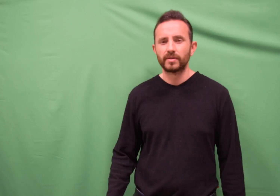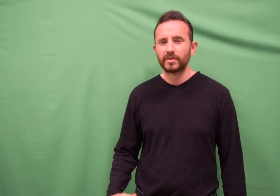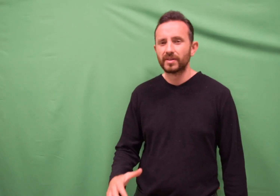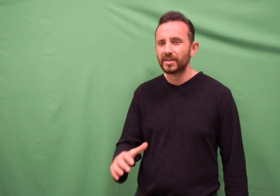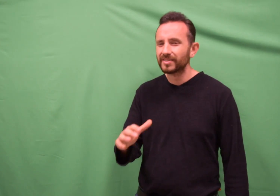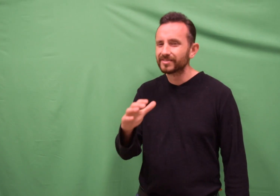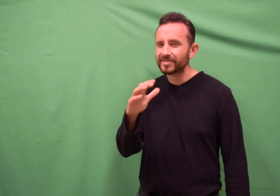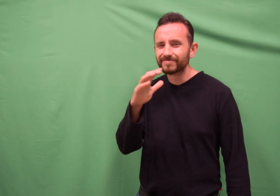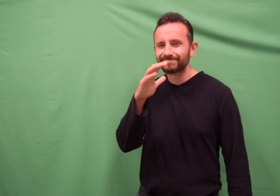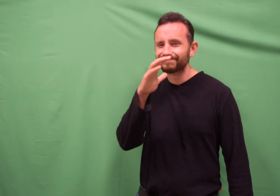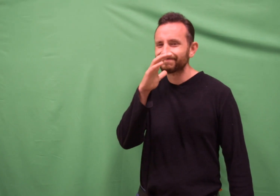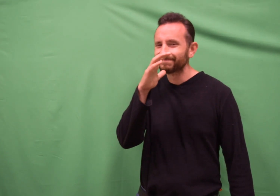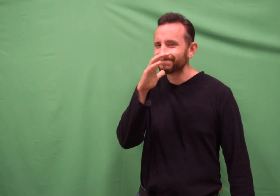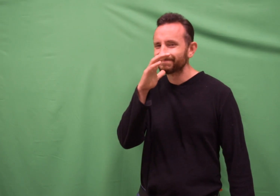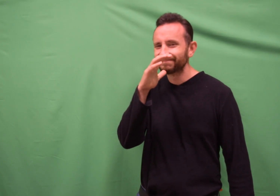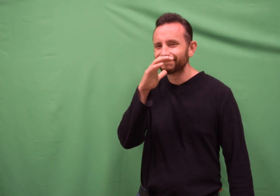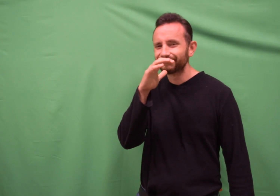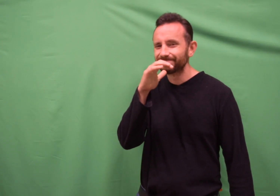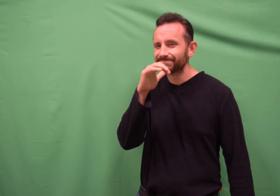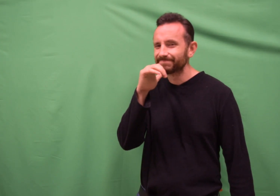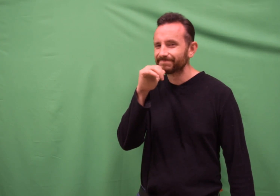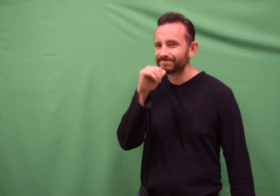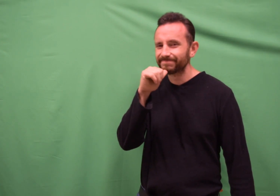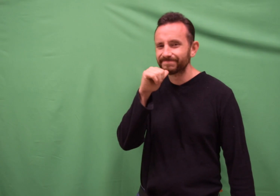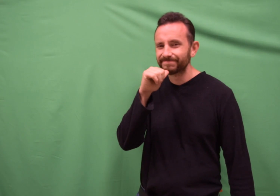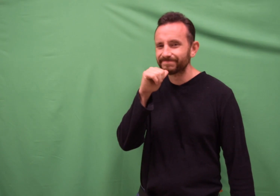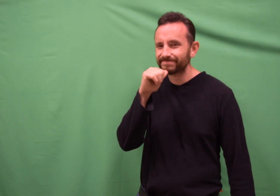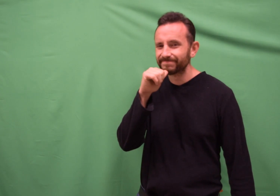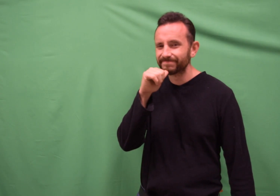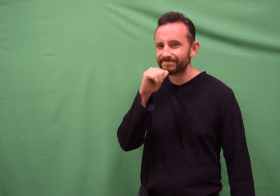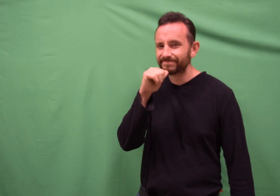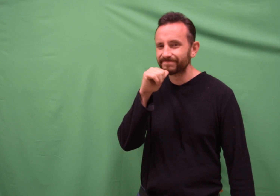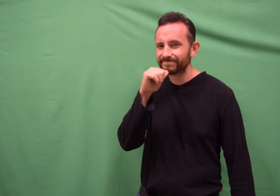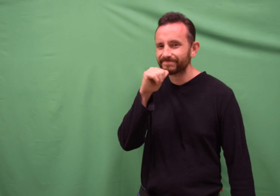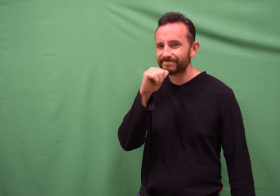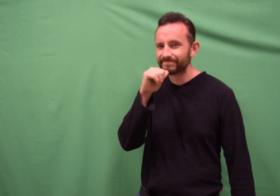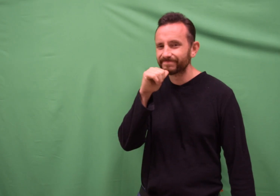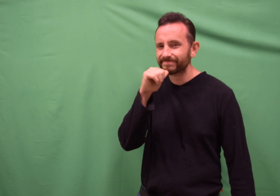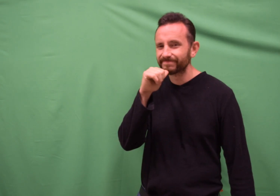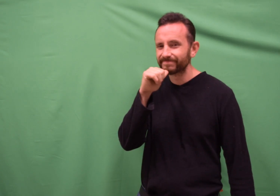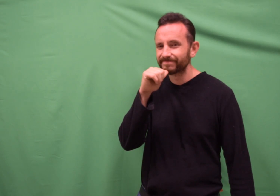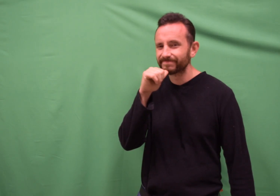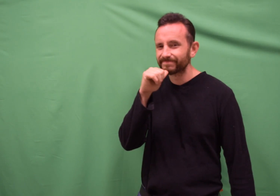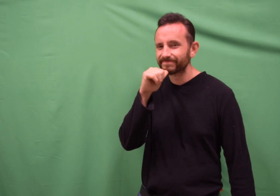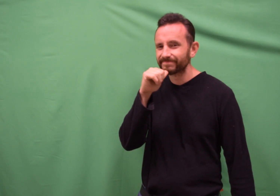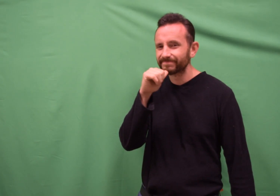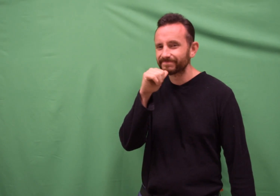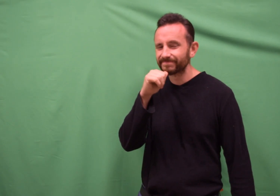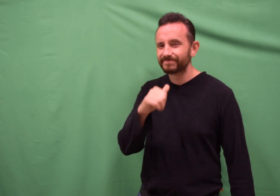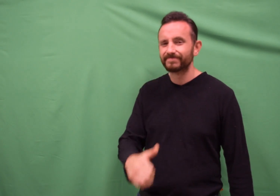no poder